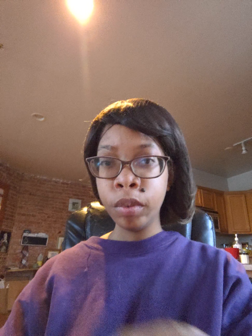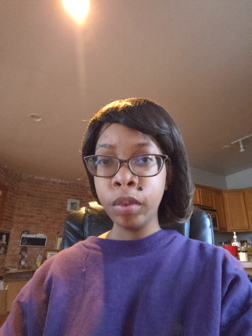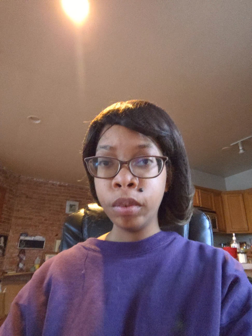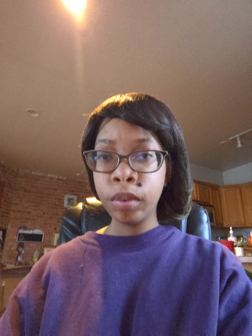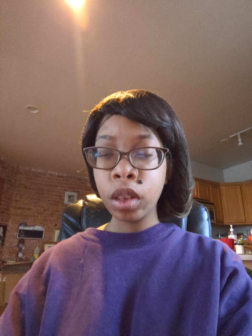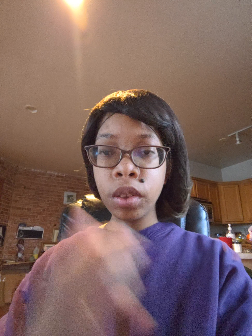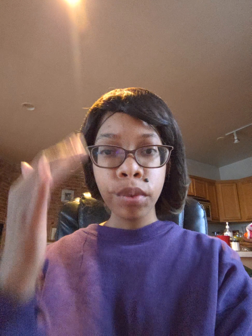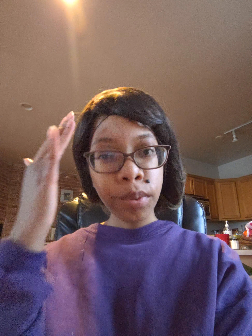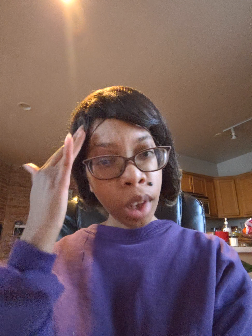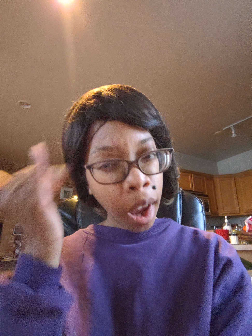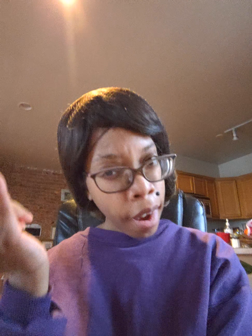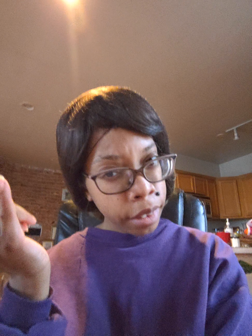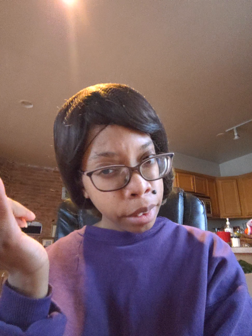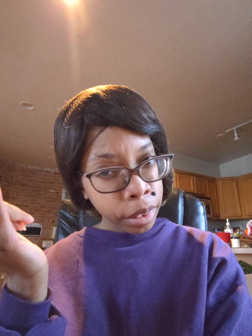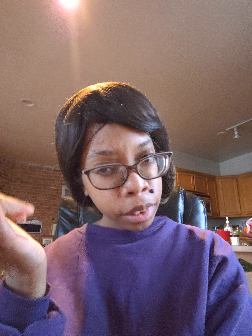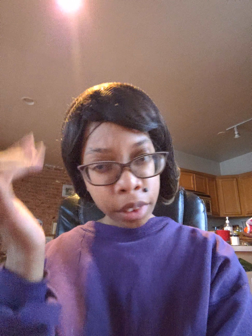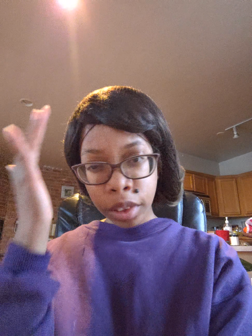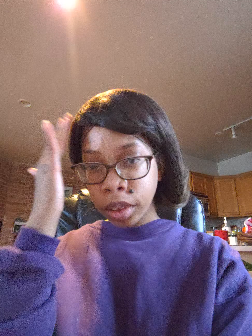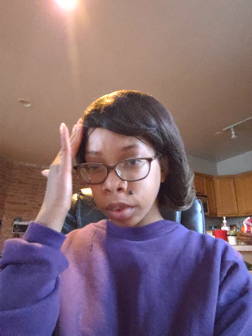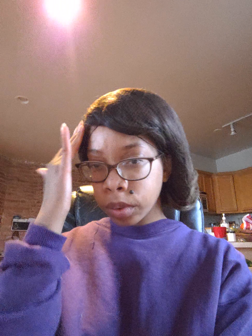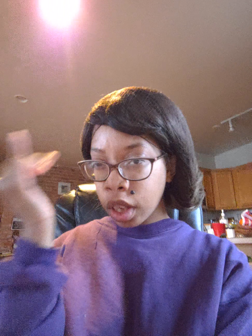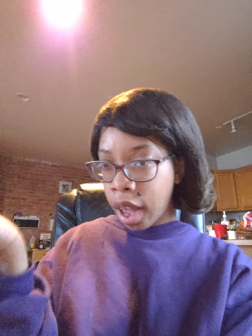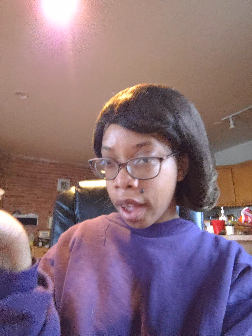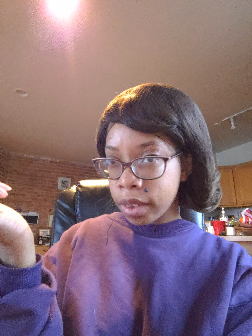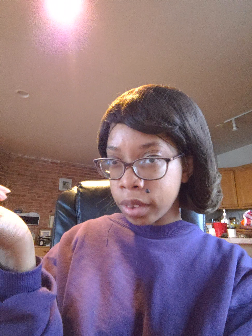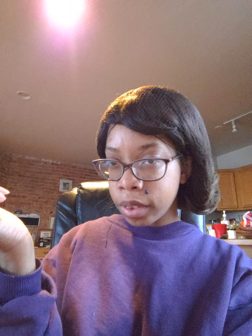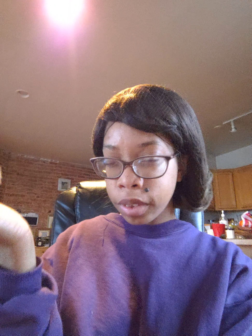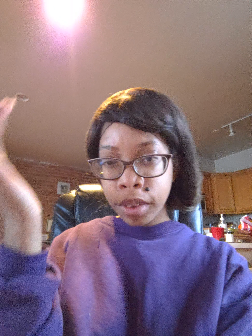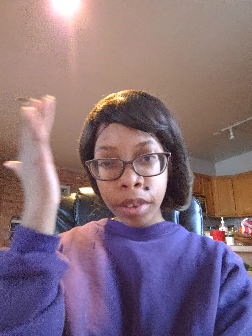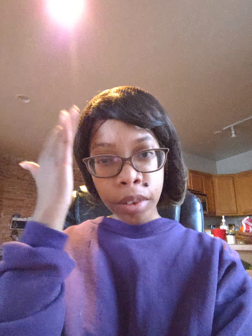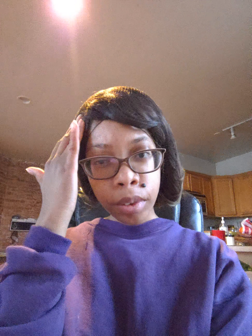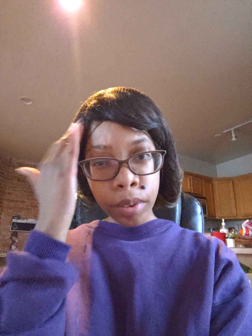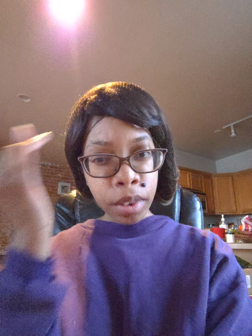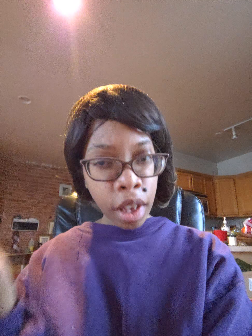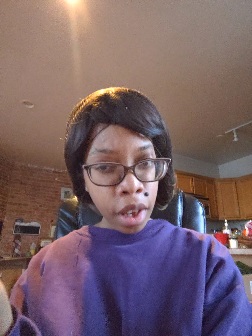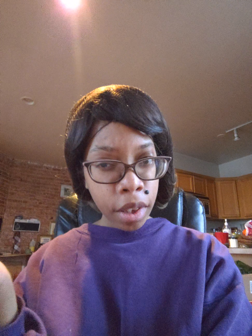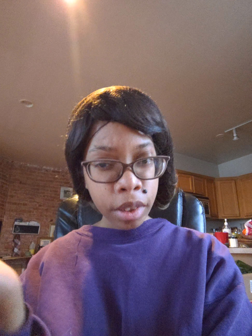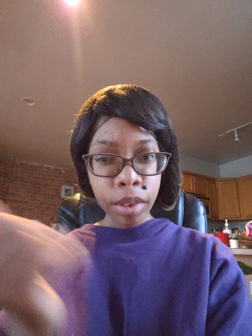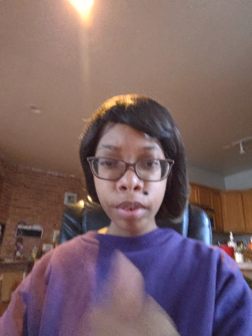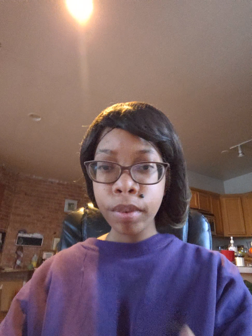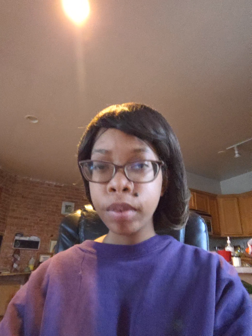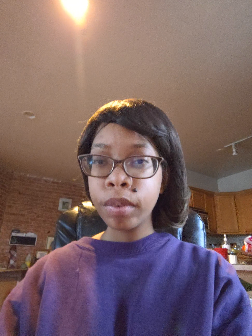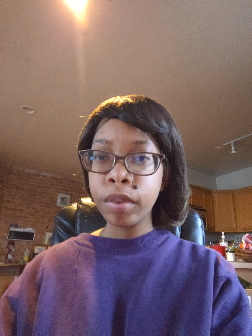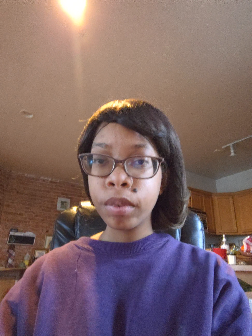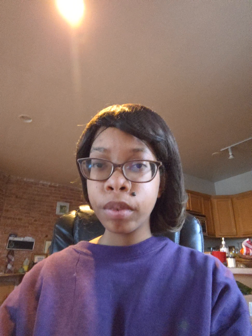why